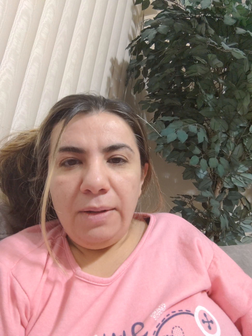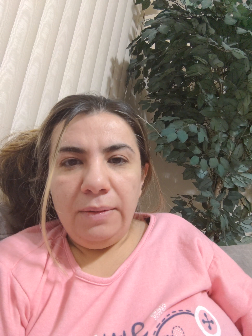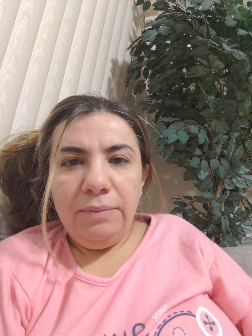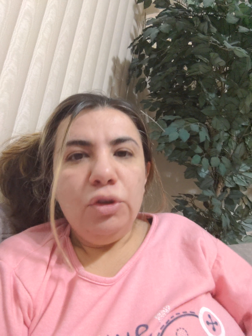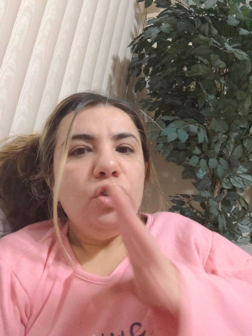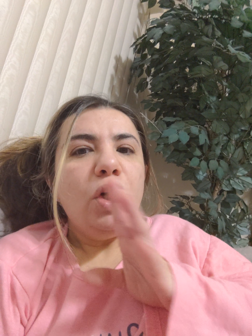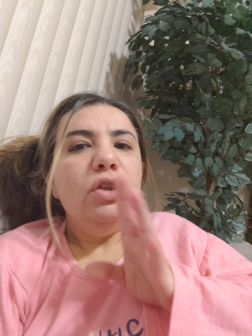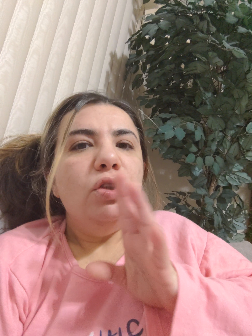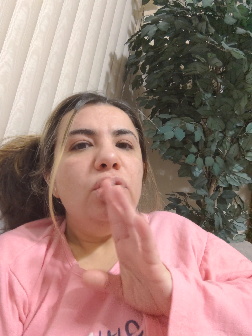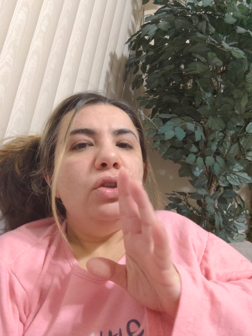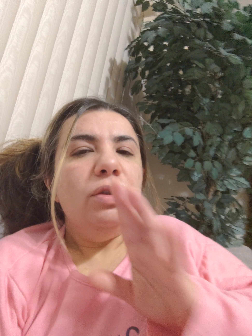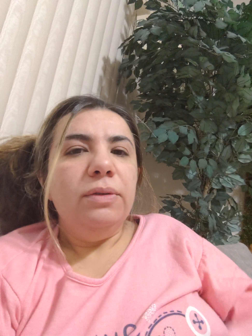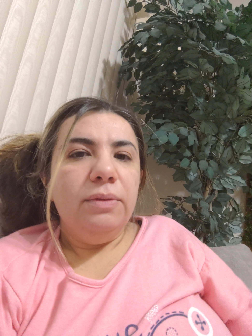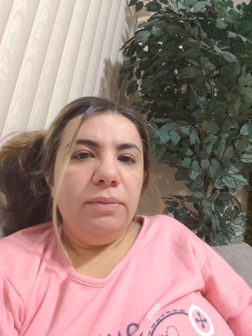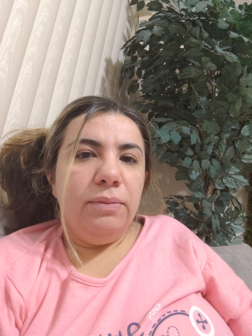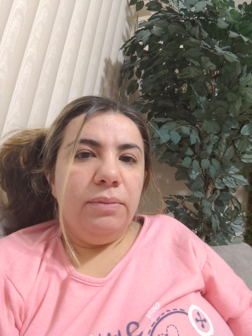talk